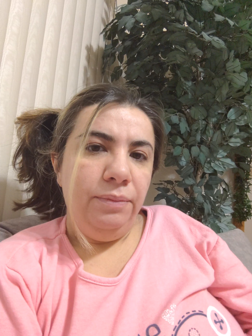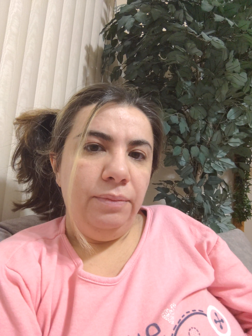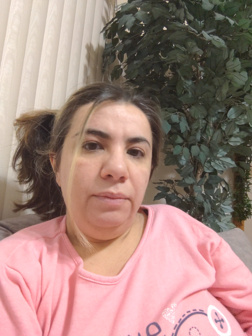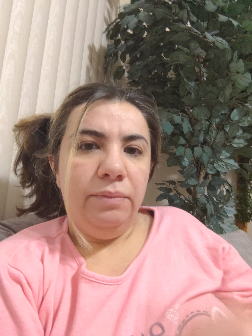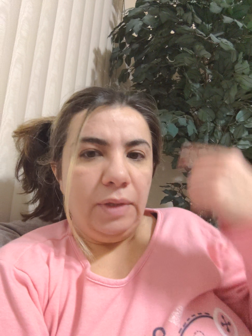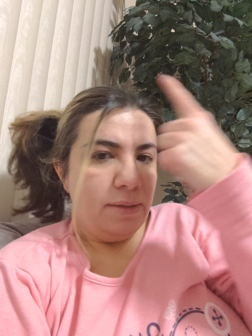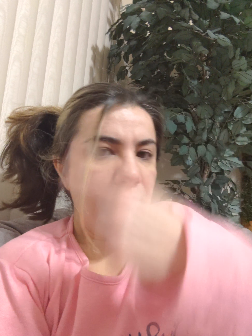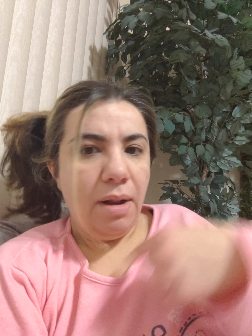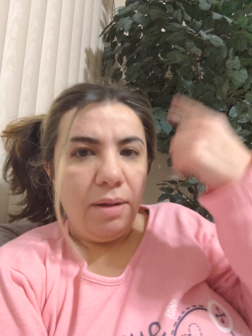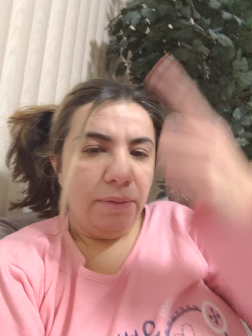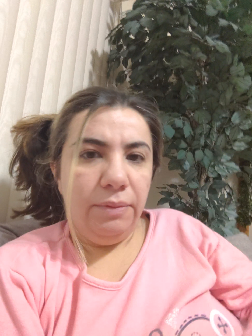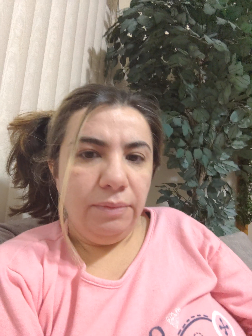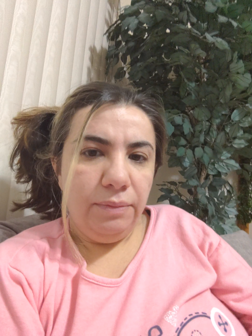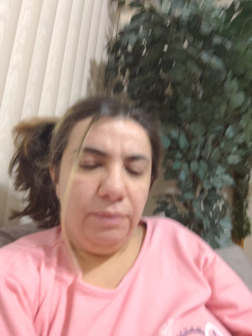face